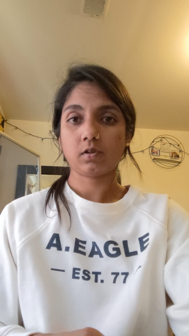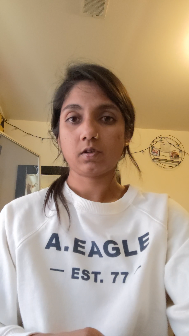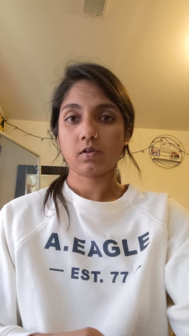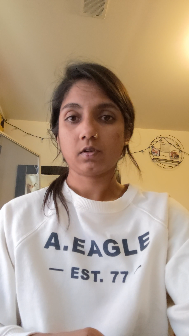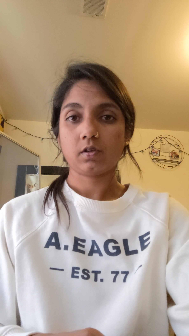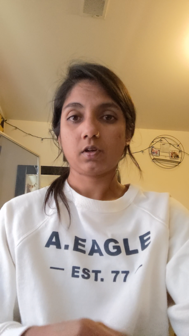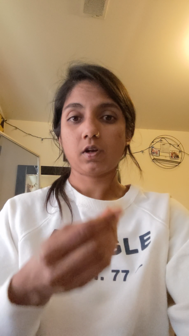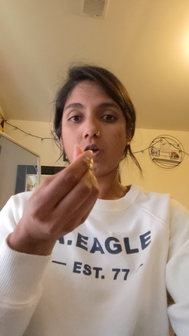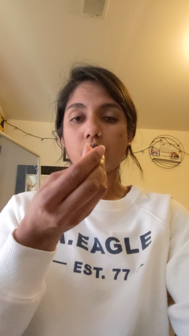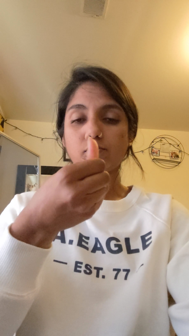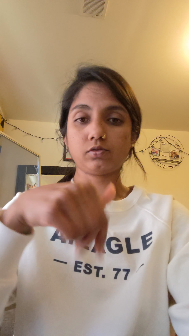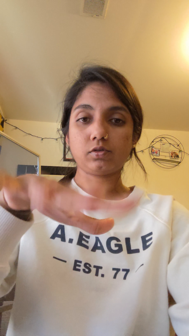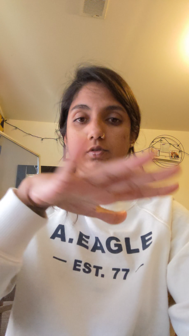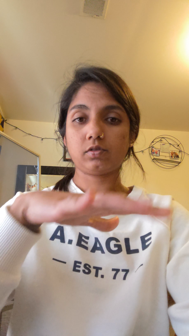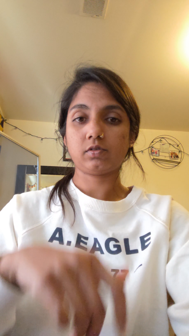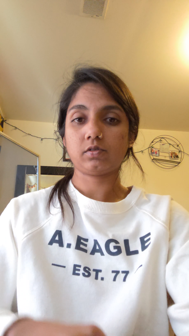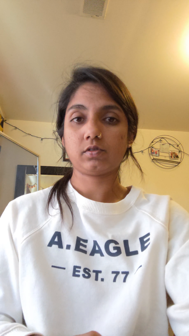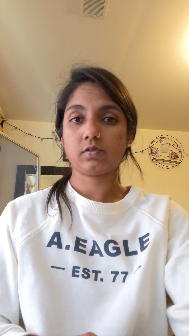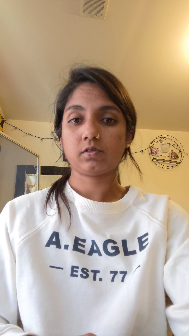garden